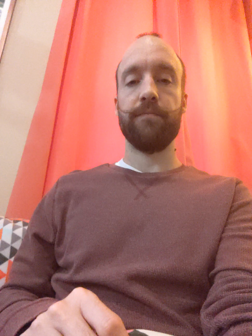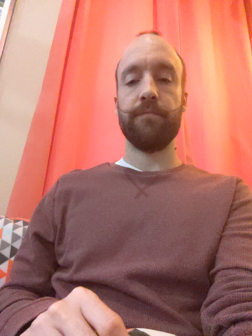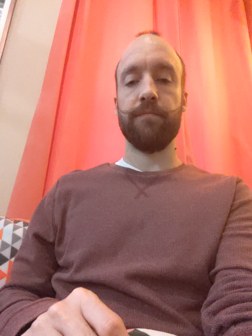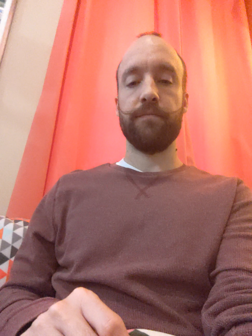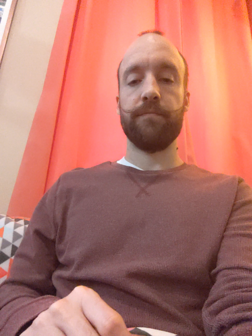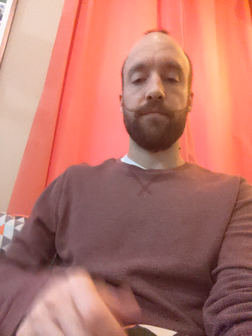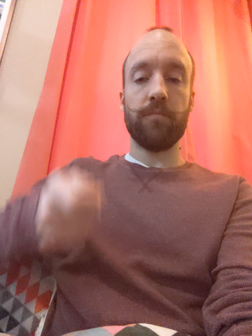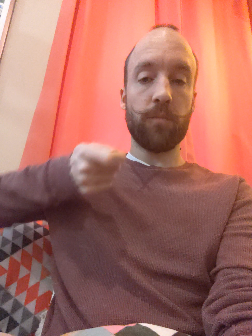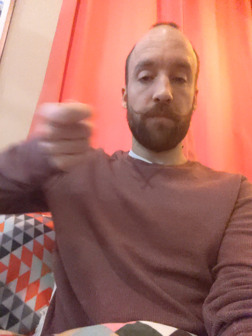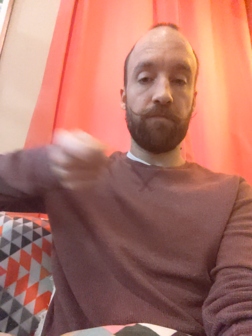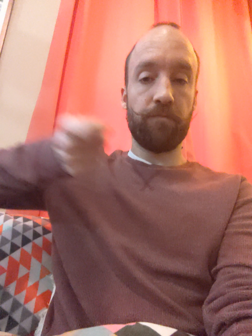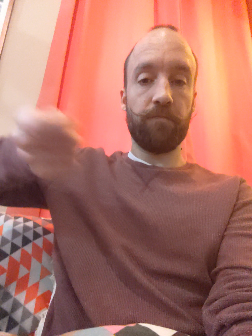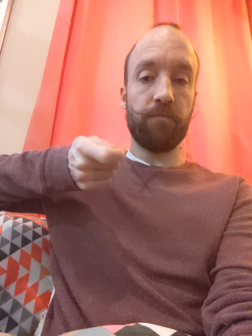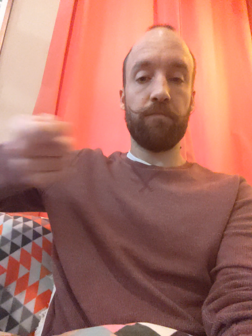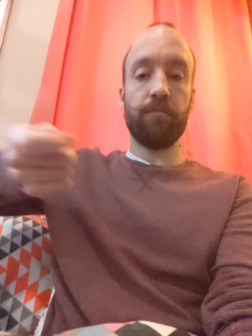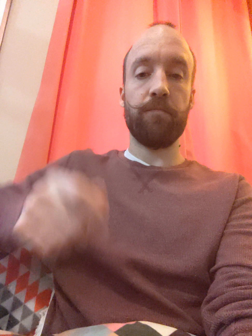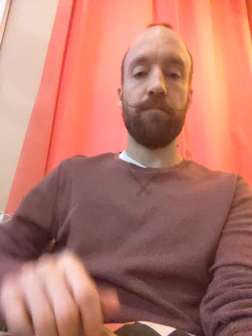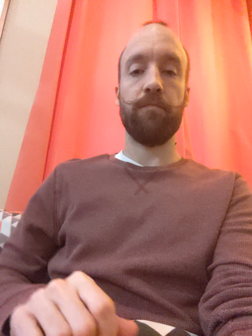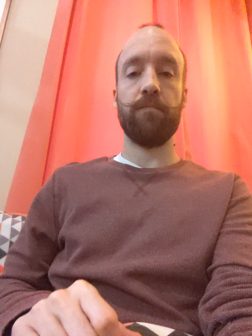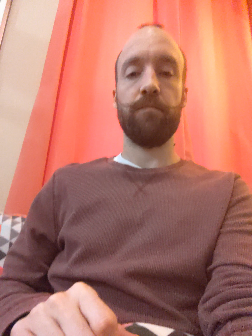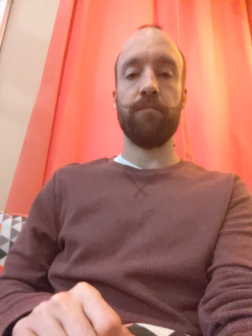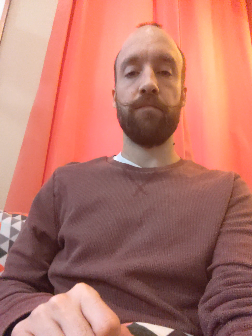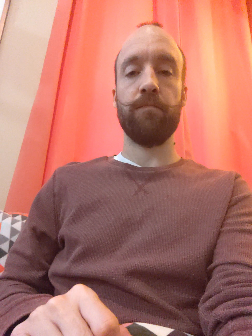vacuum